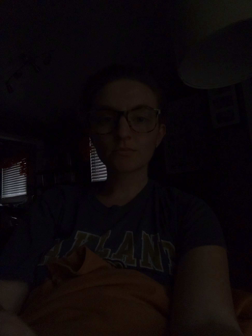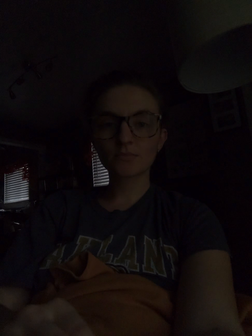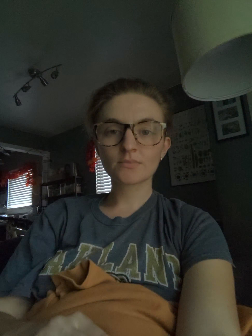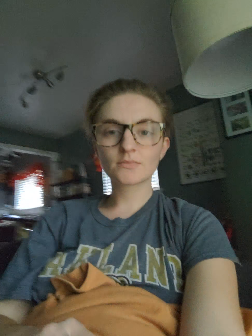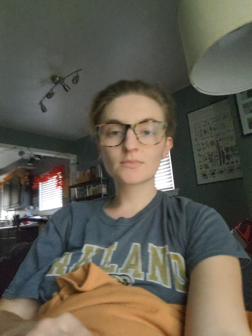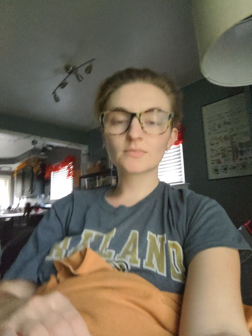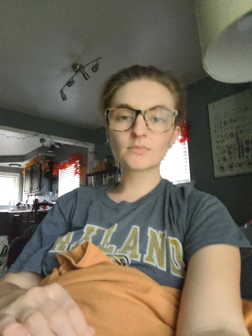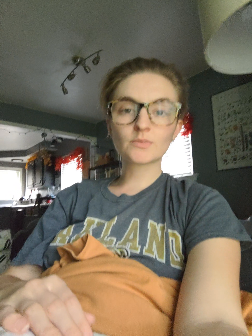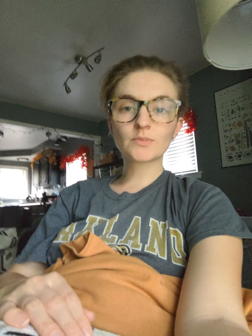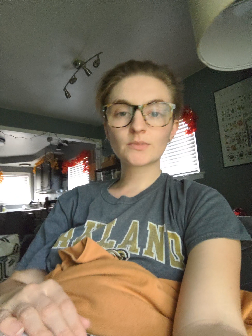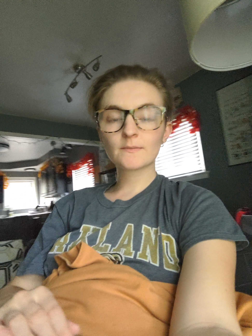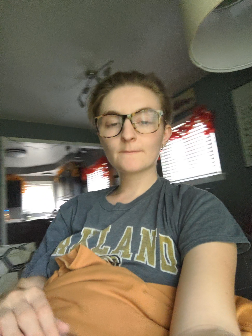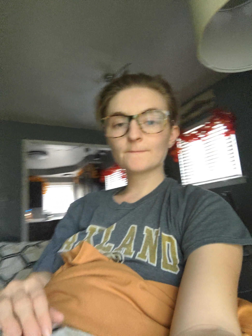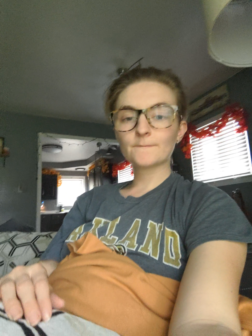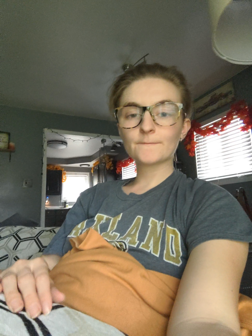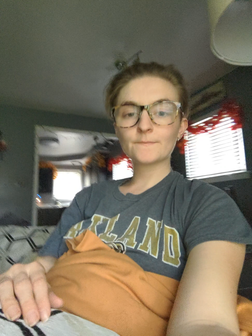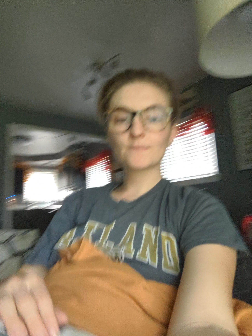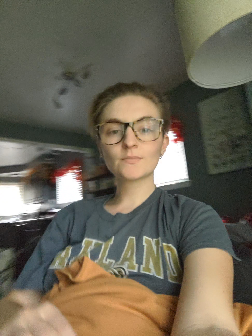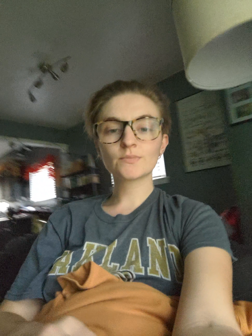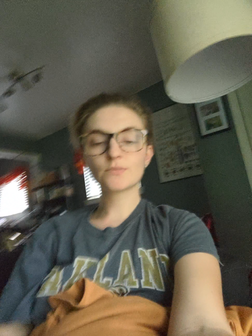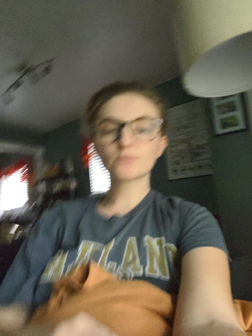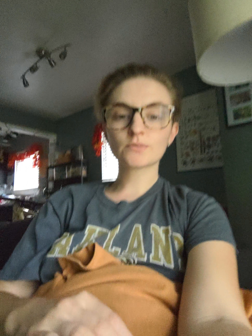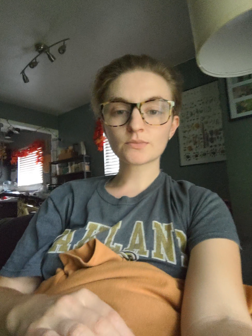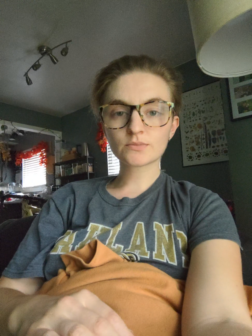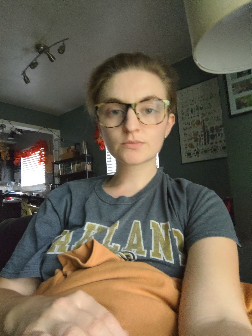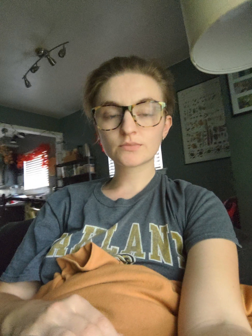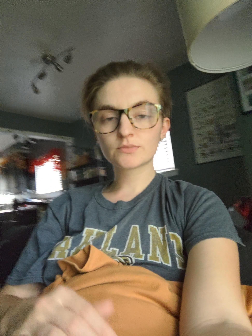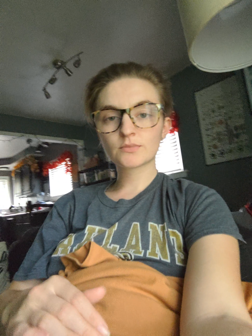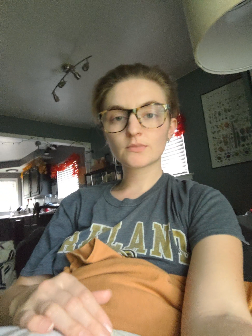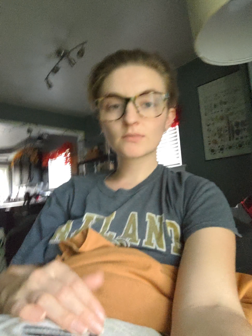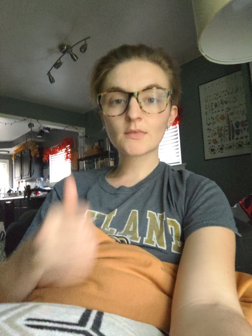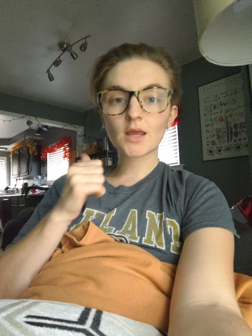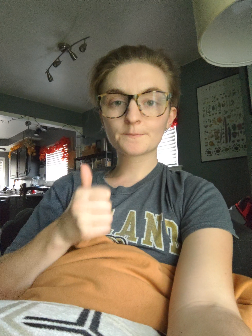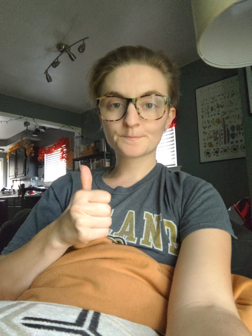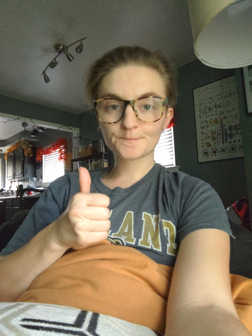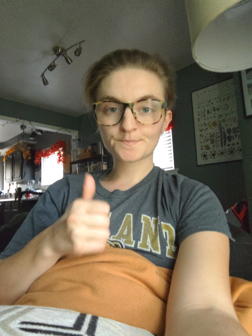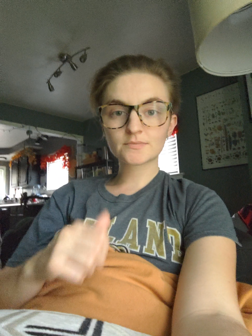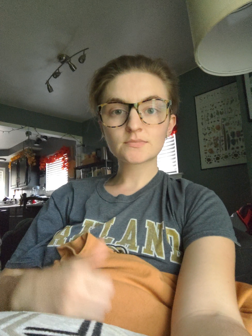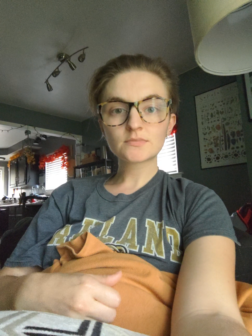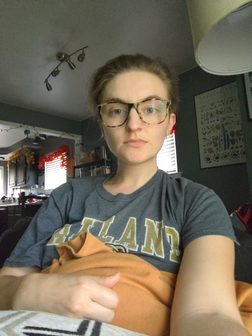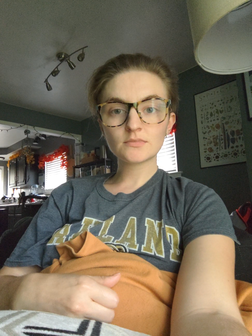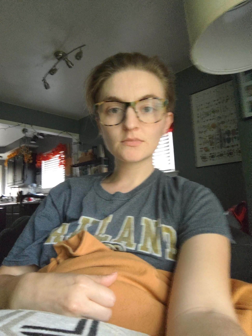help